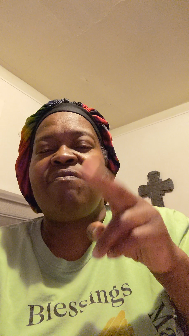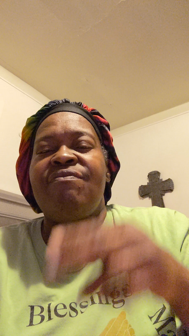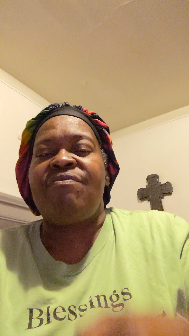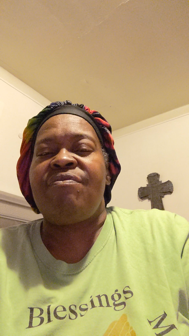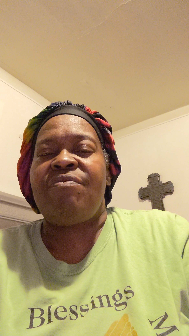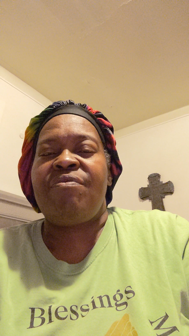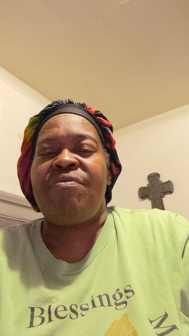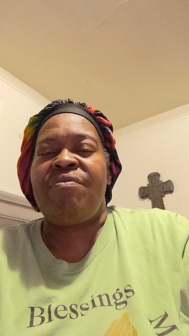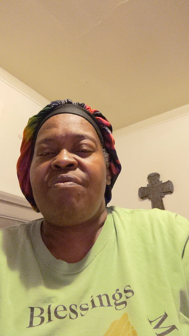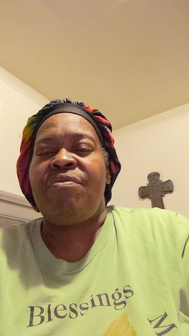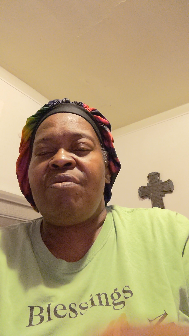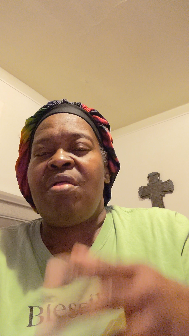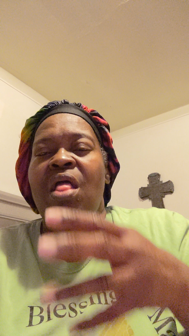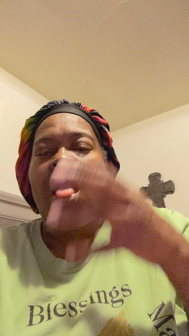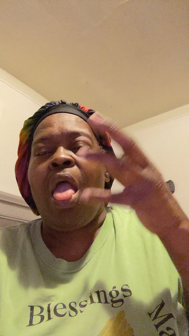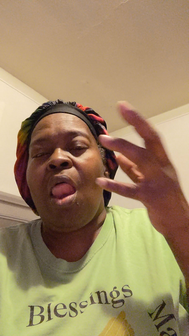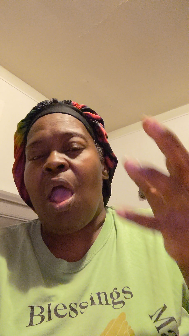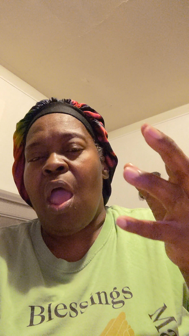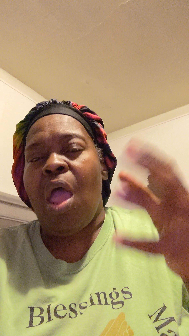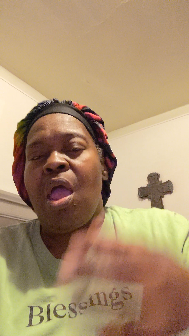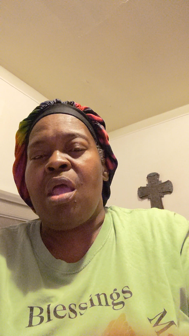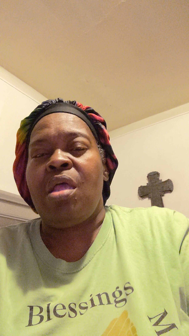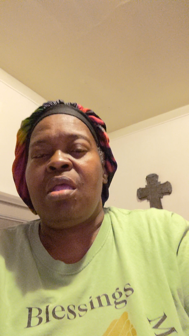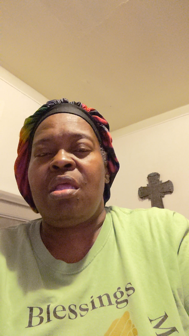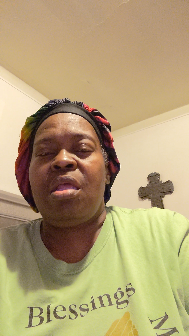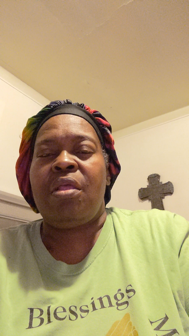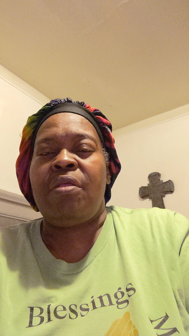a lot